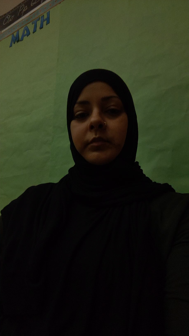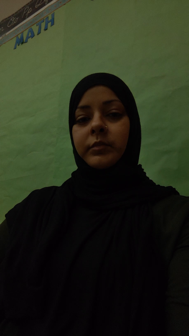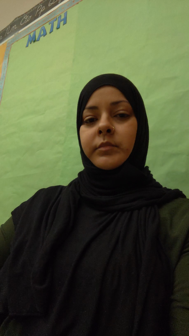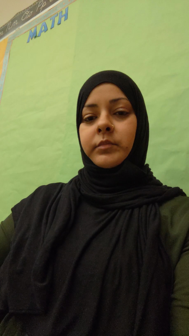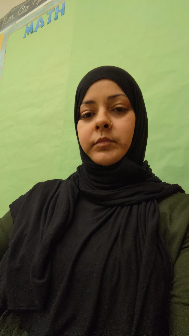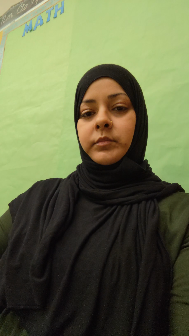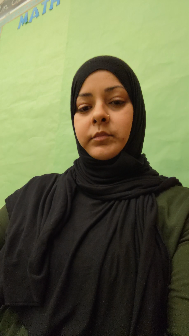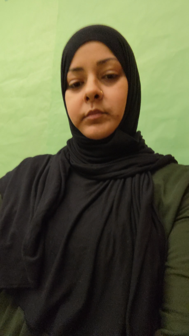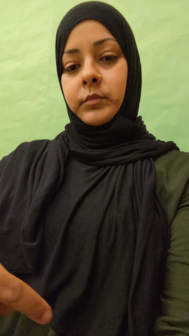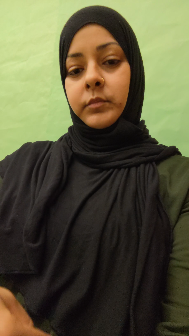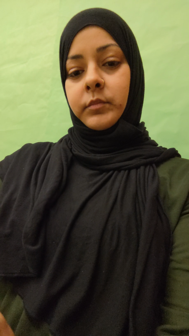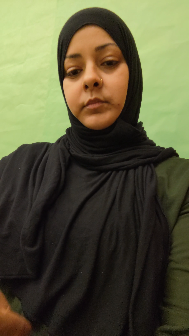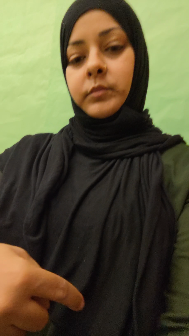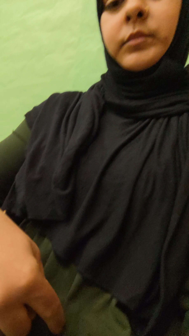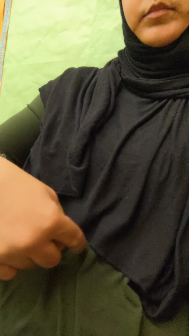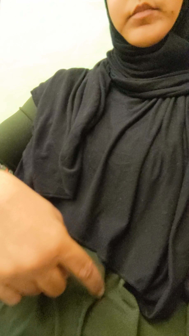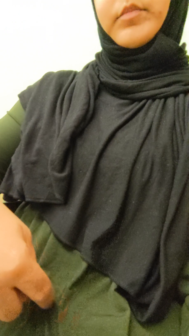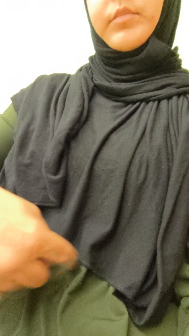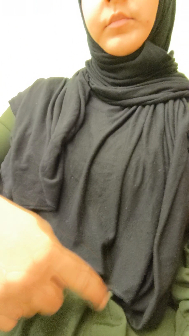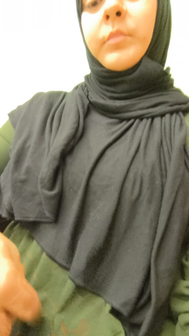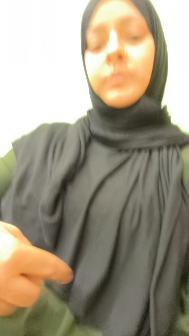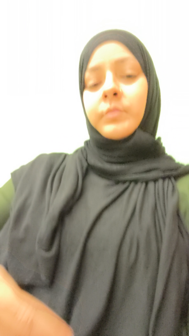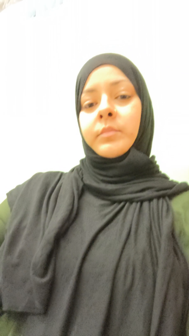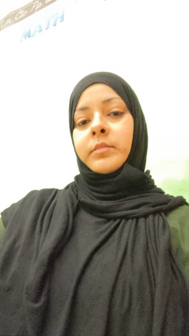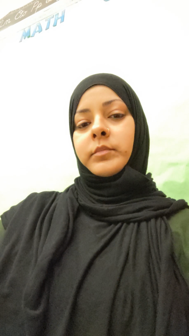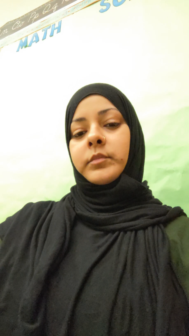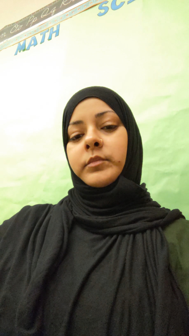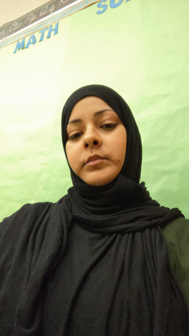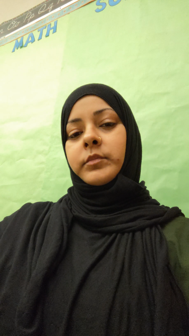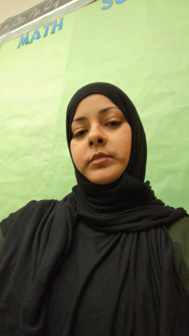belly button